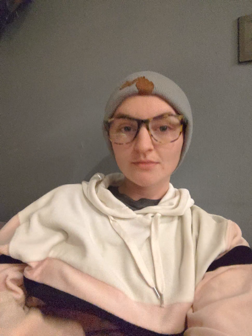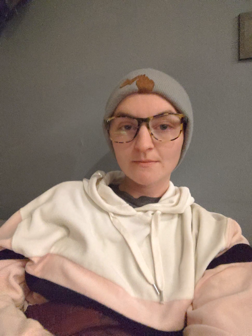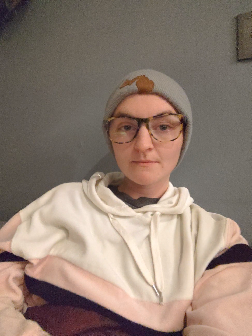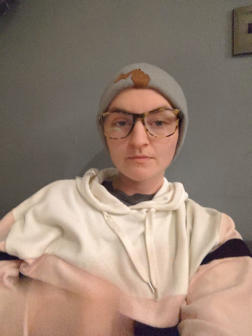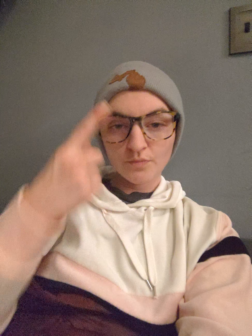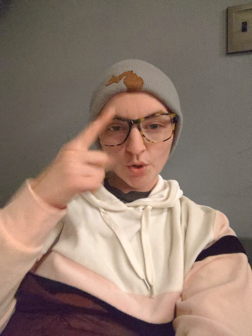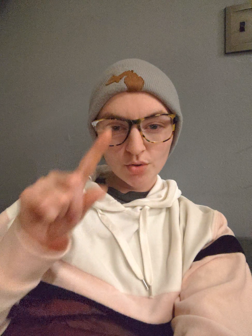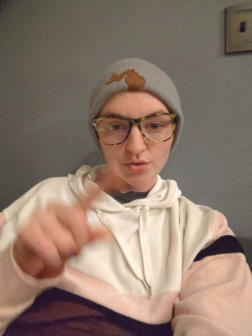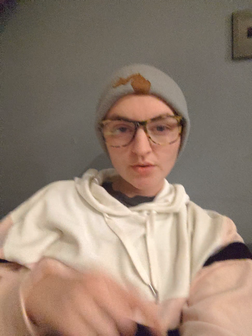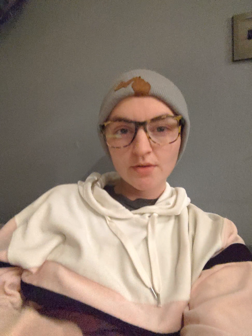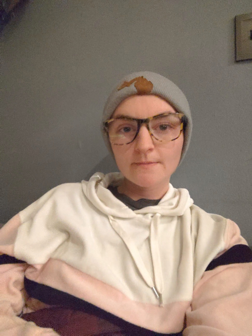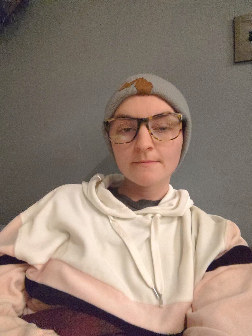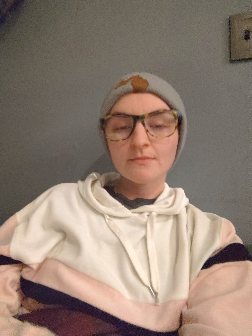for